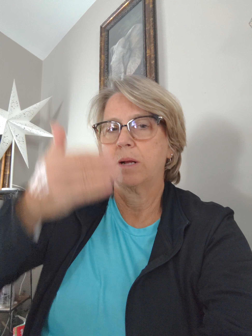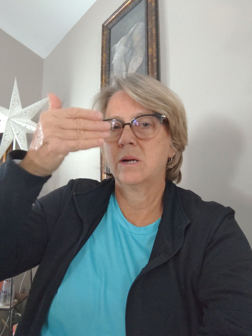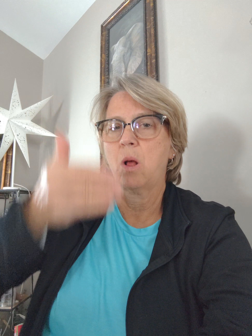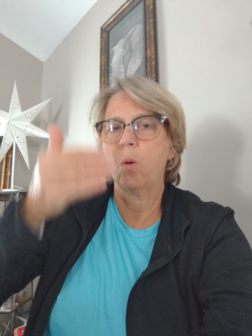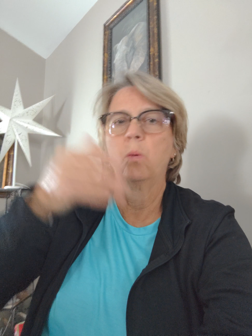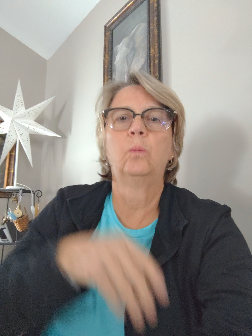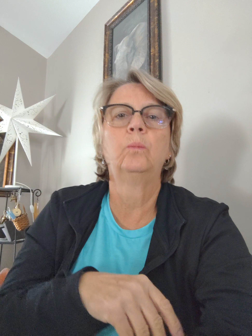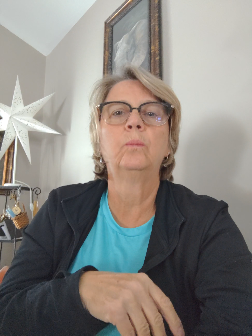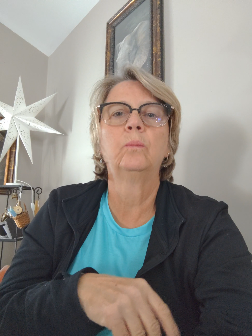window